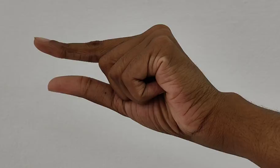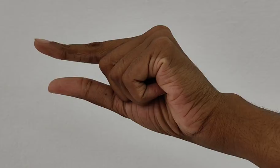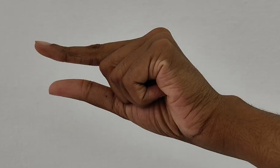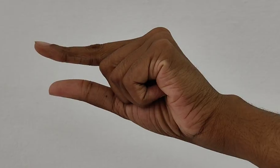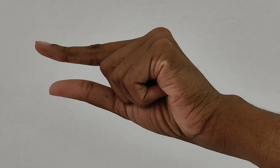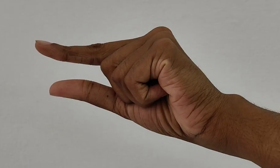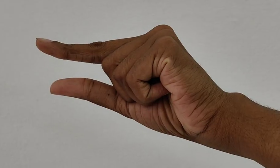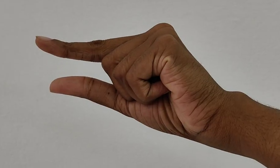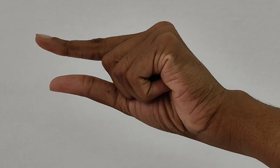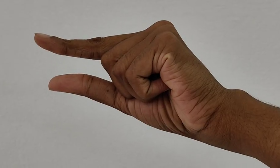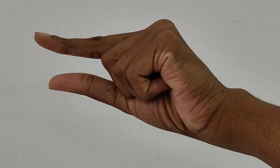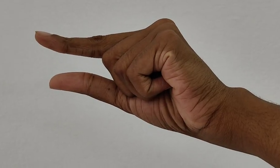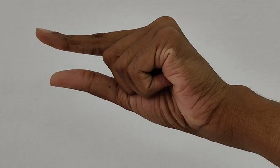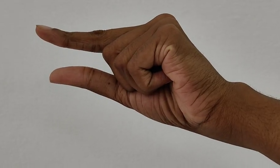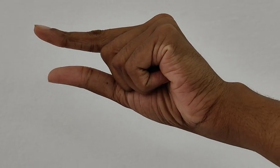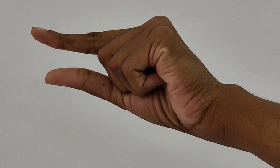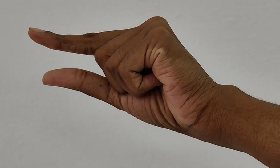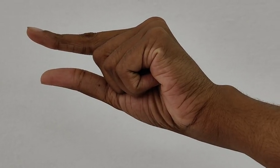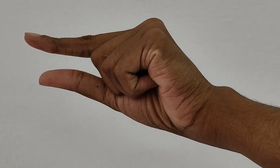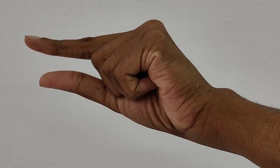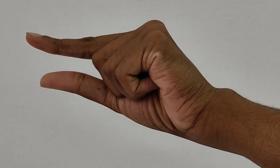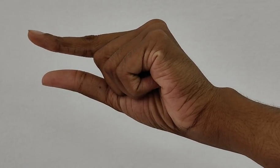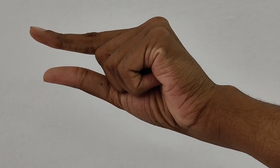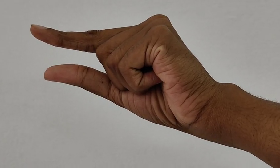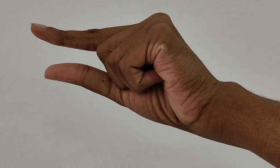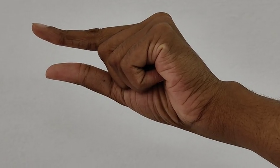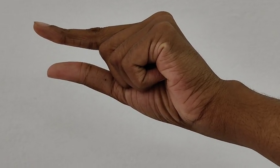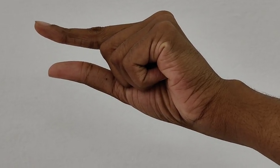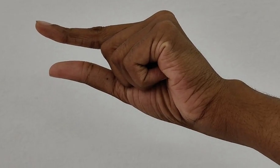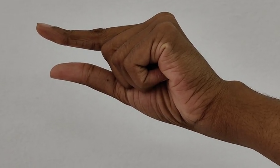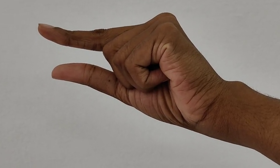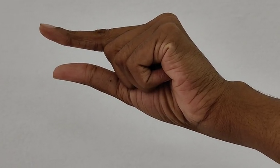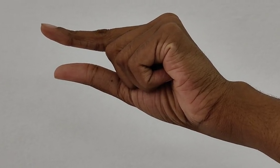ഉ